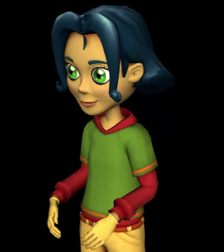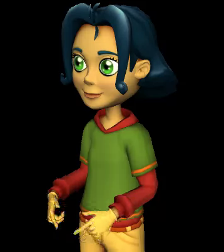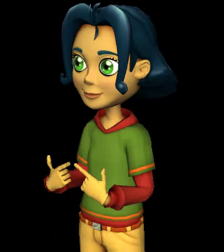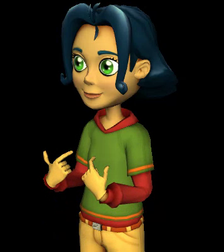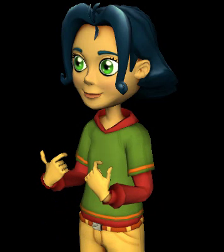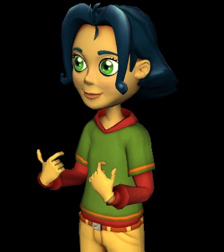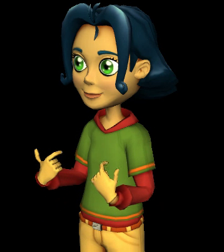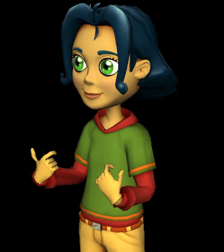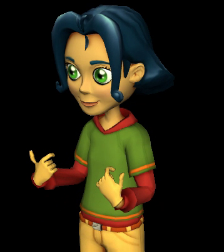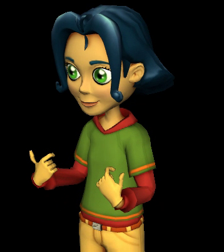مواد